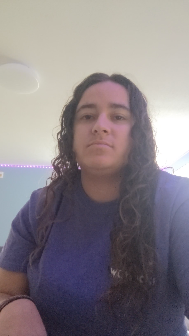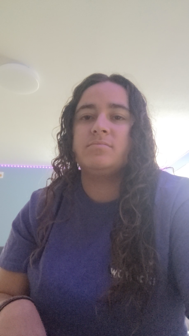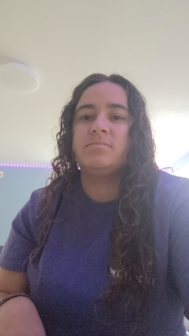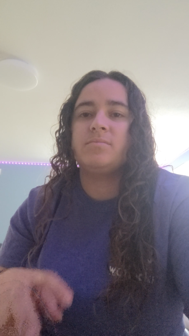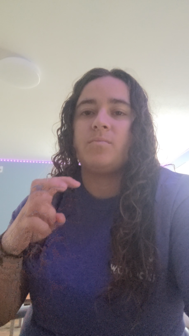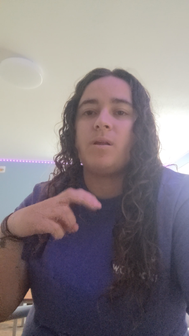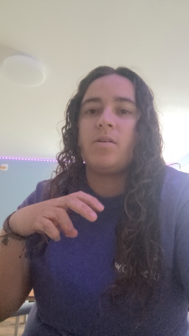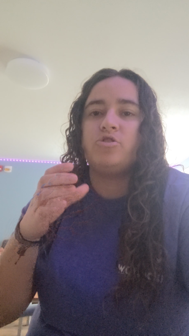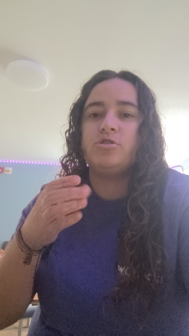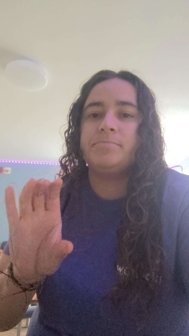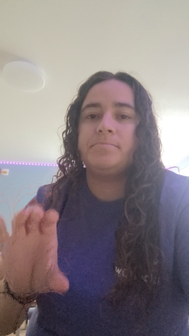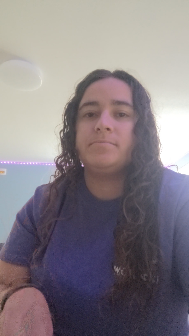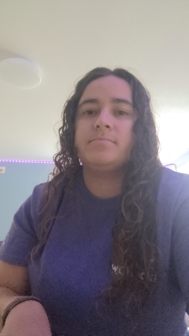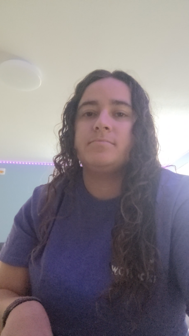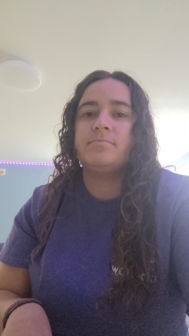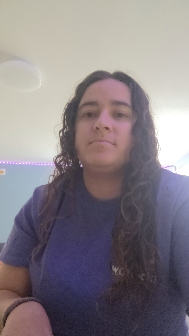potato chip